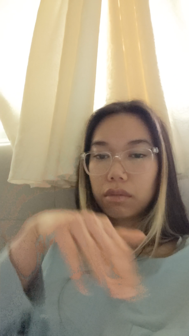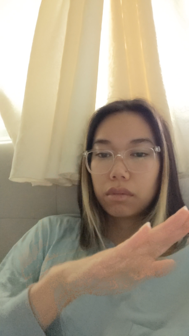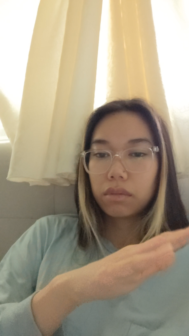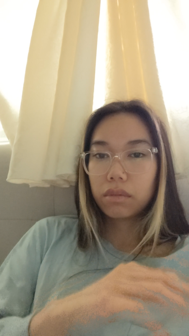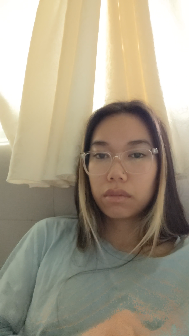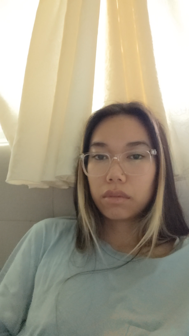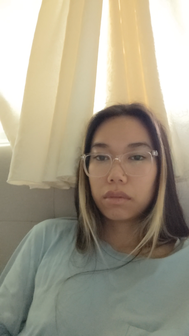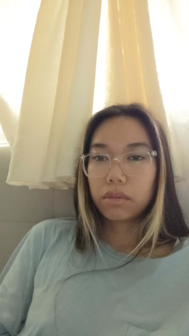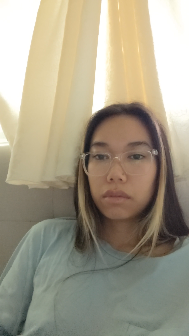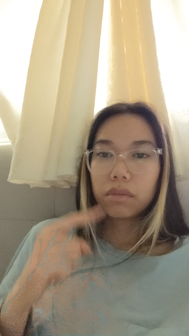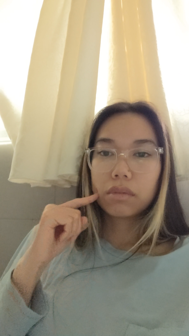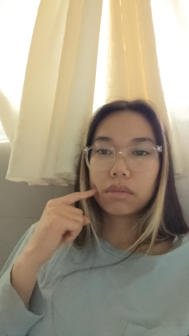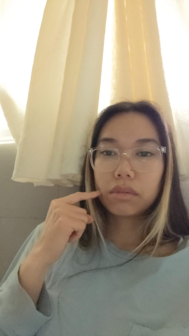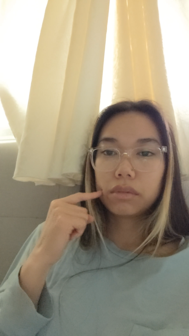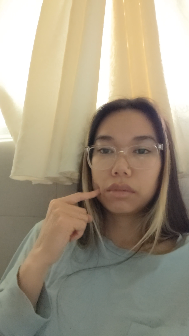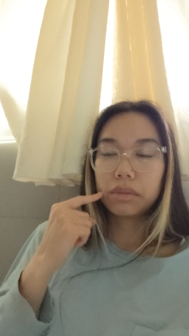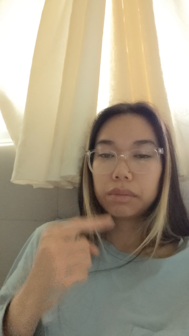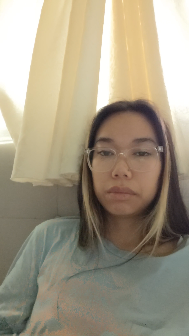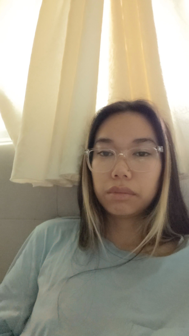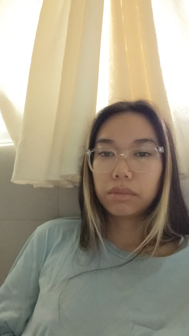candy